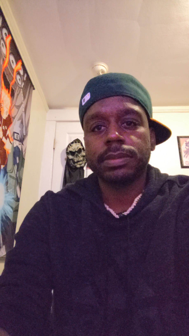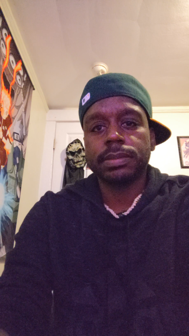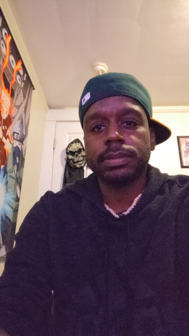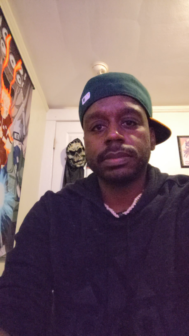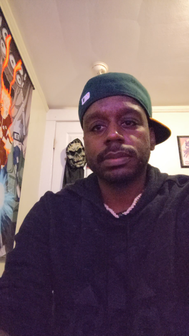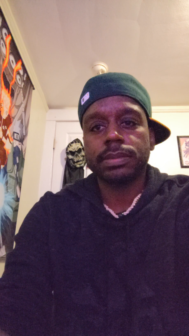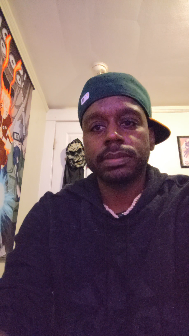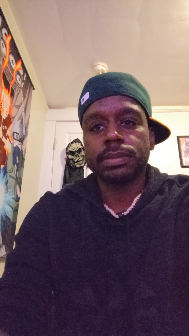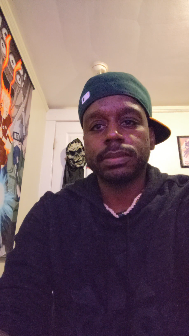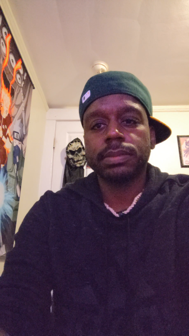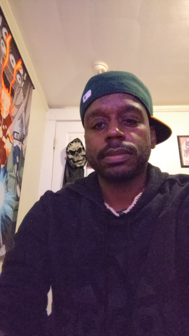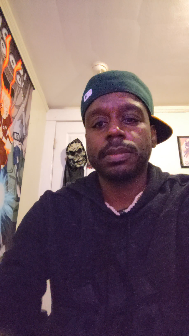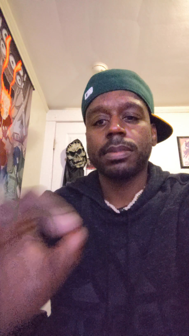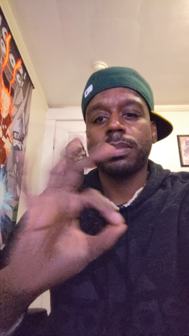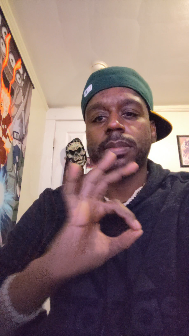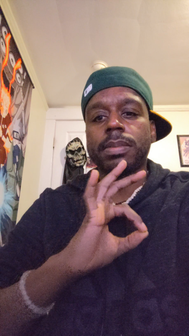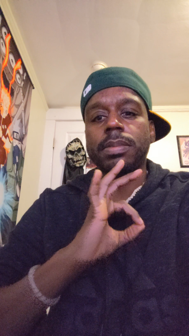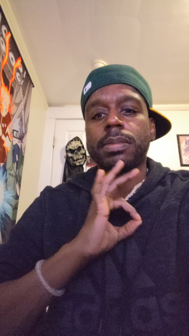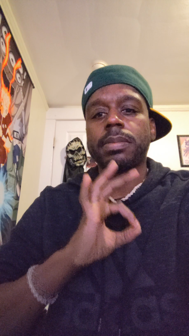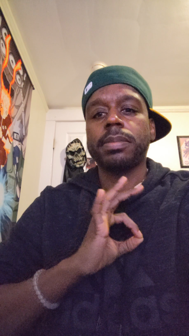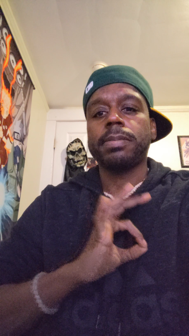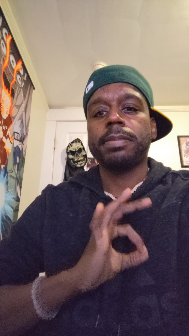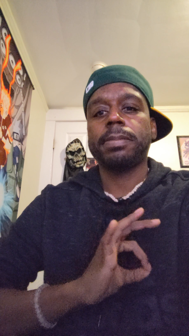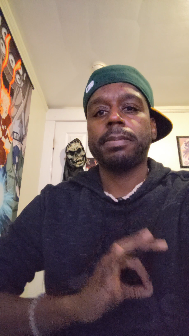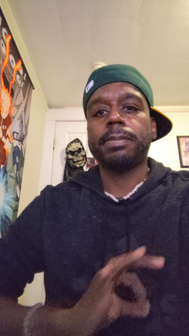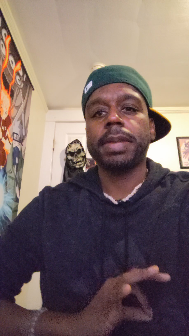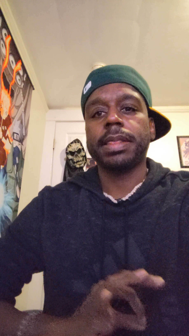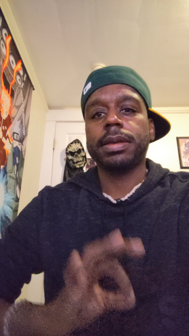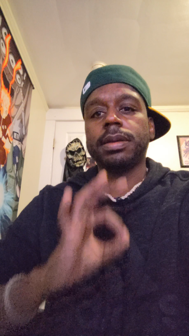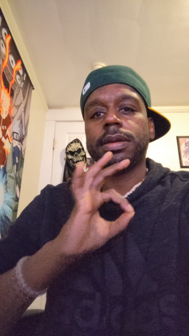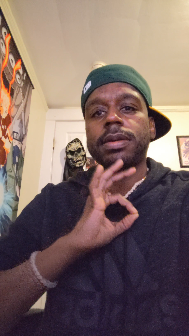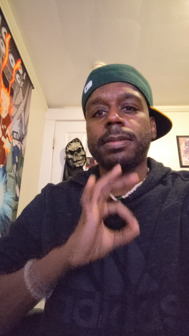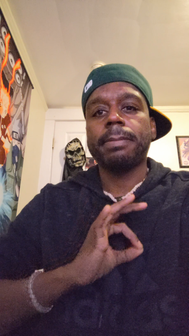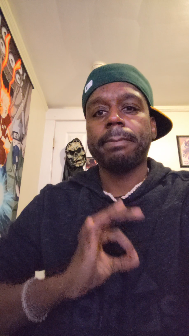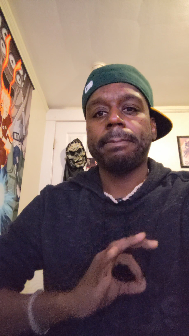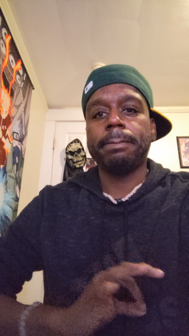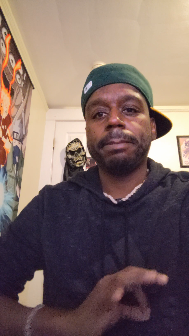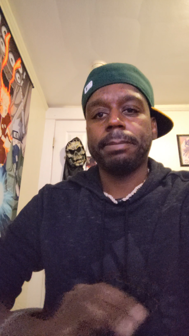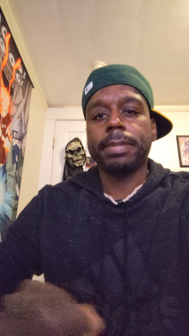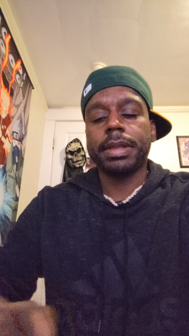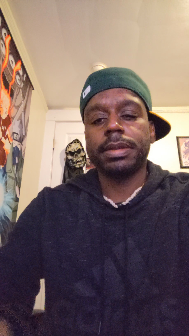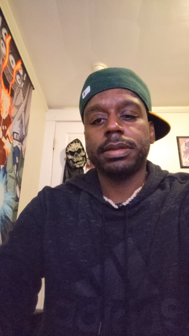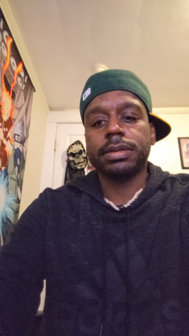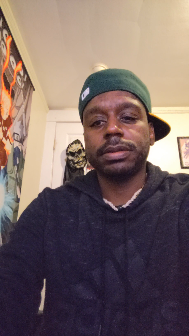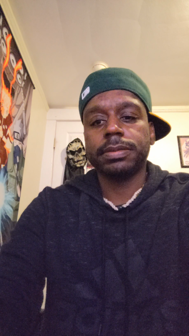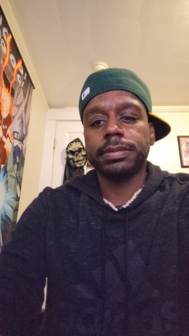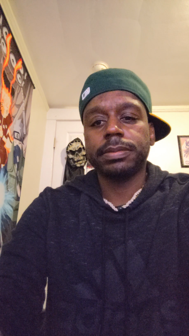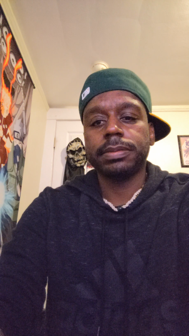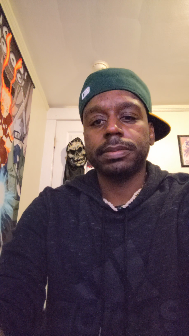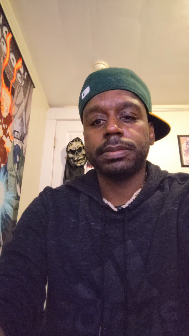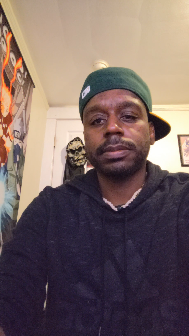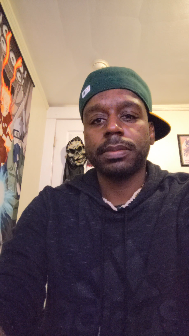button